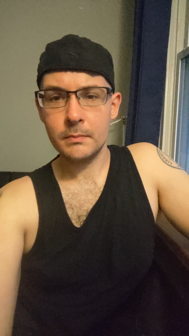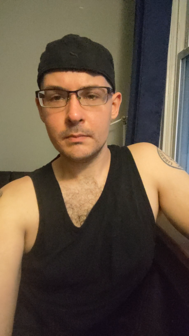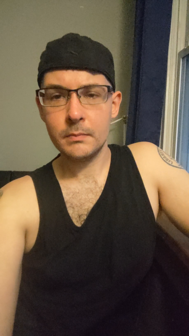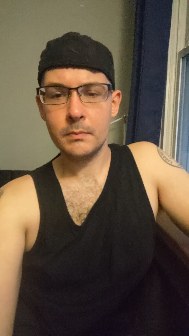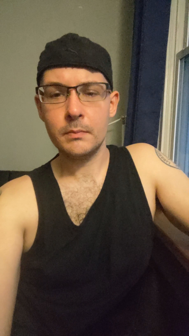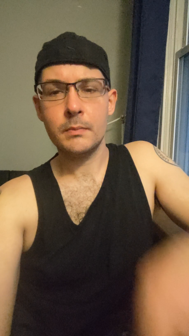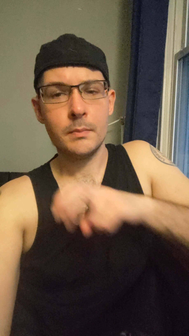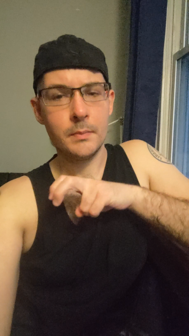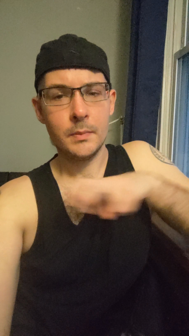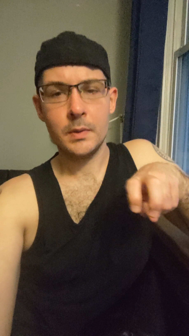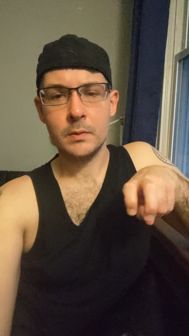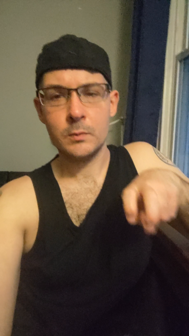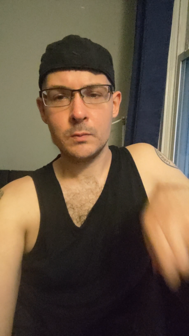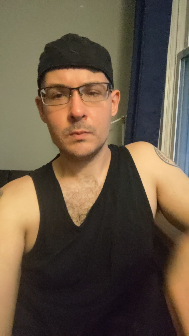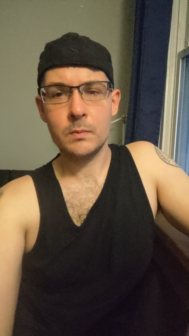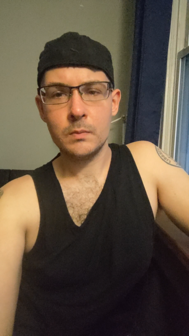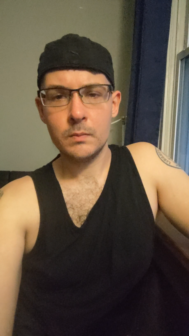bench